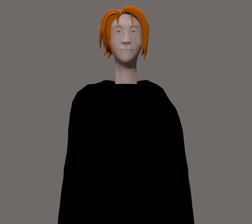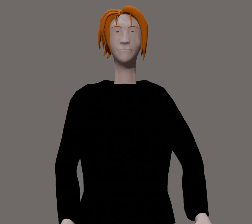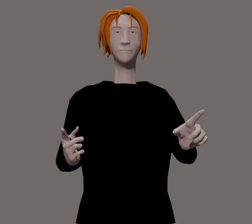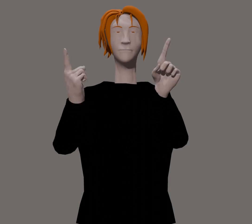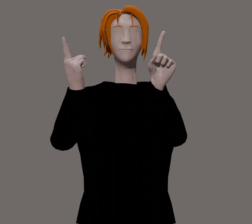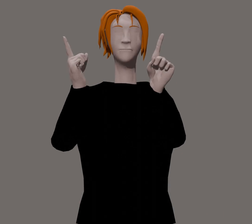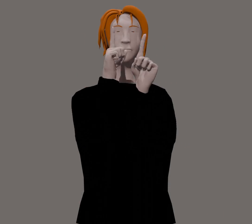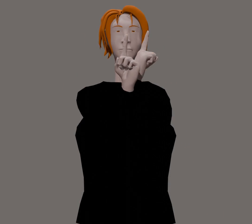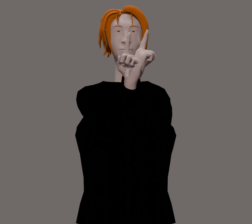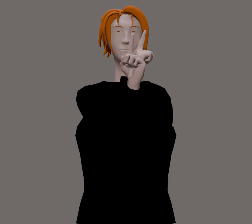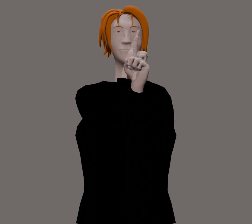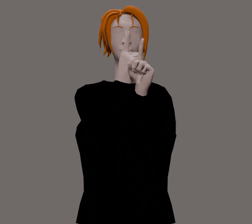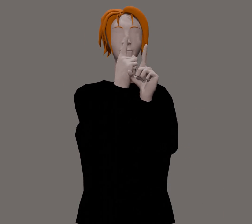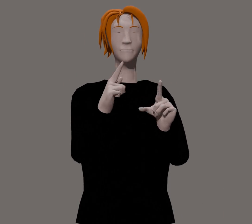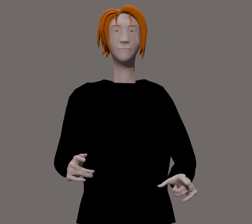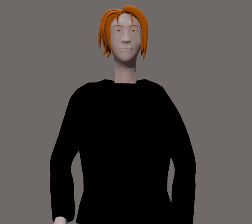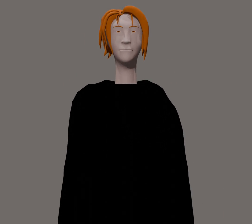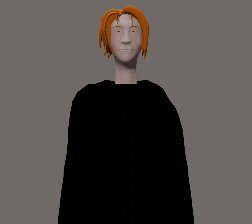Confront